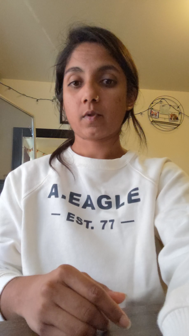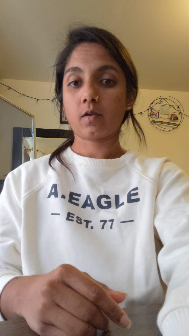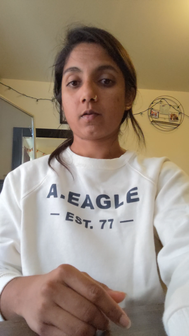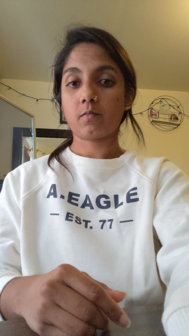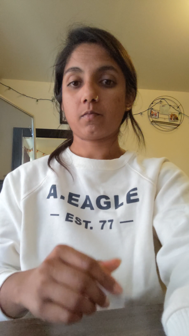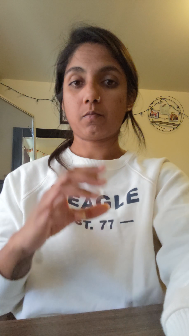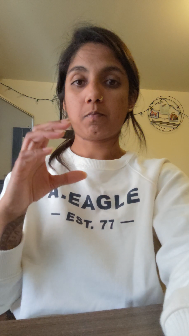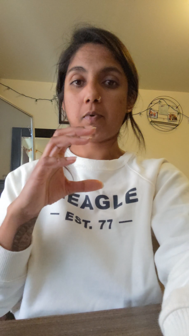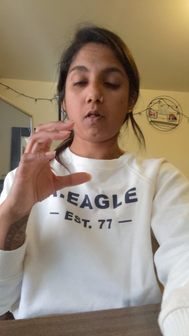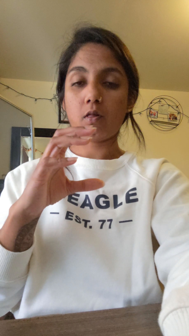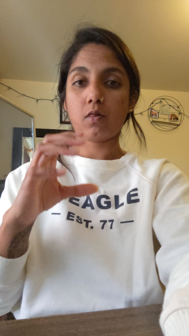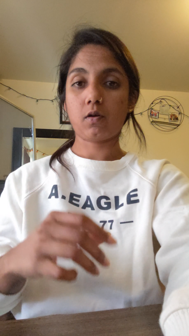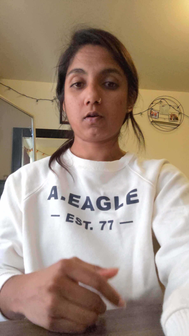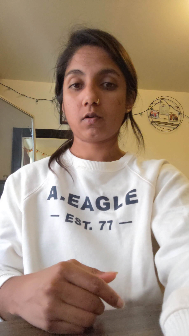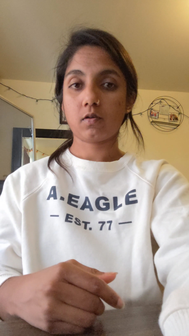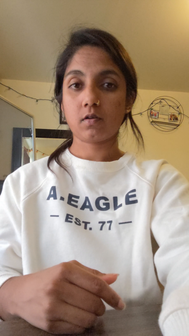ball